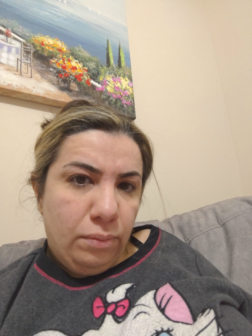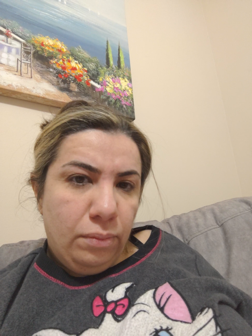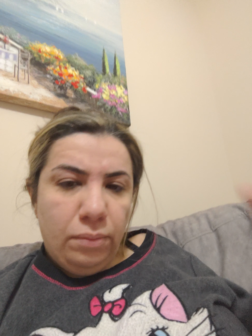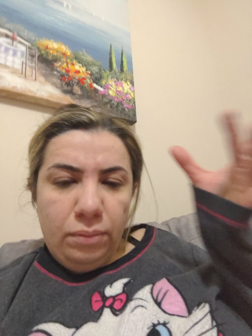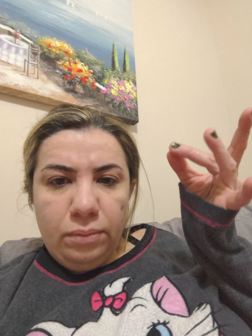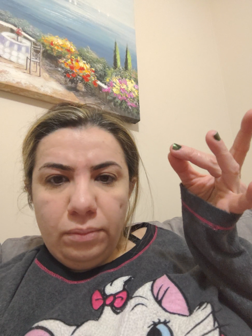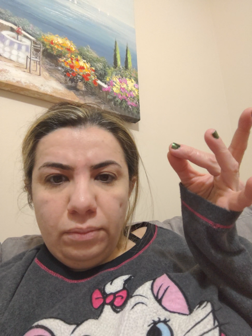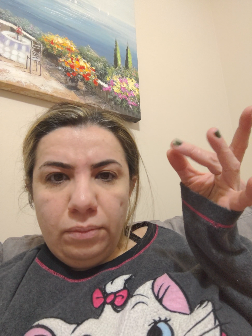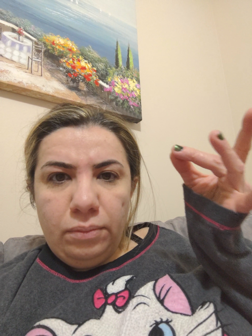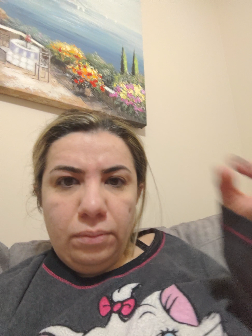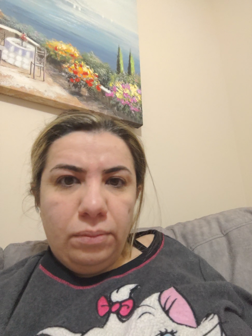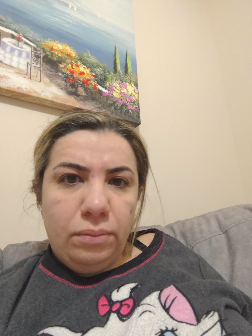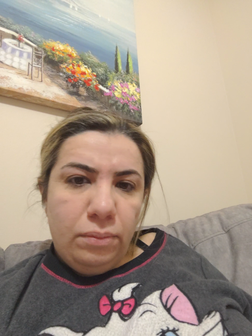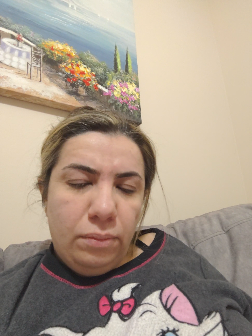sticky